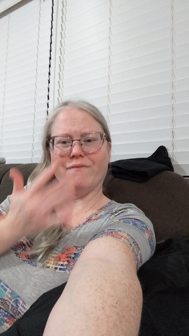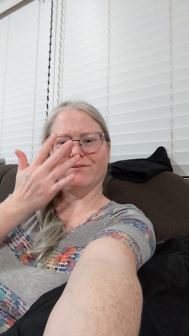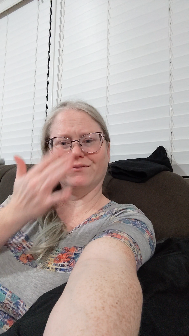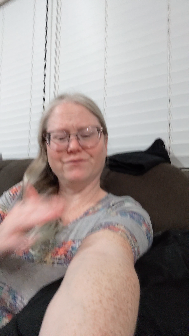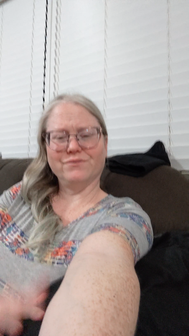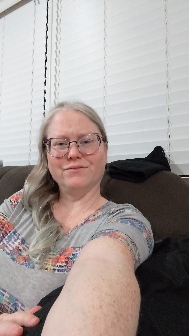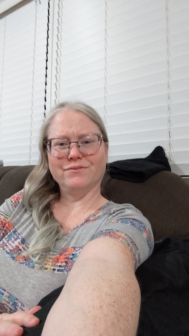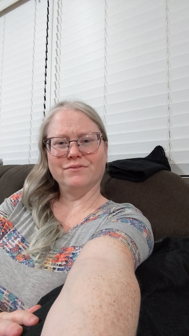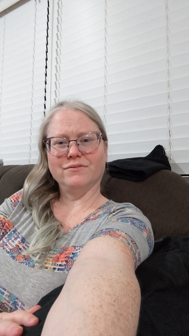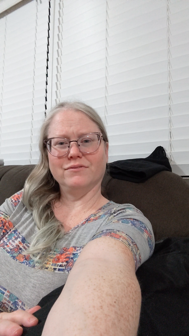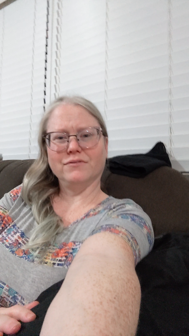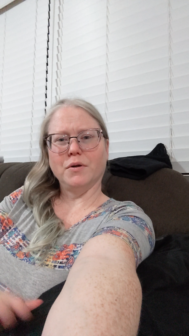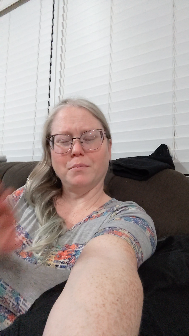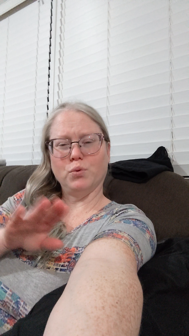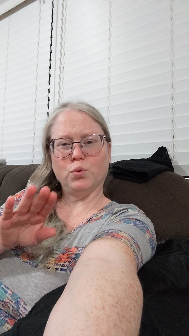boots